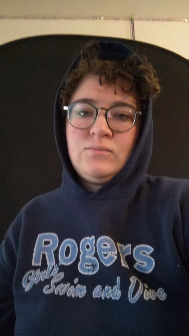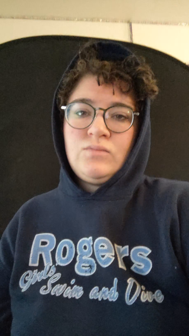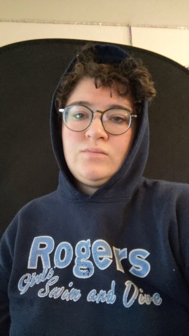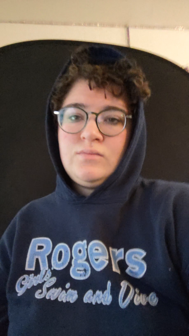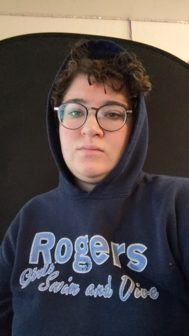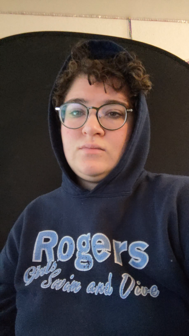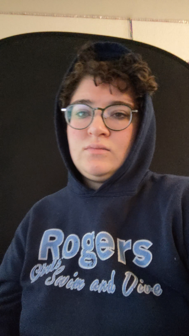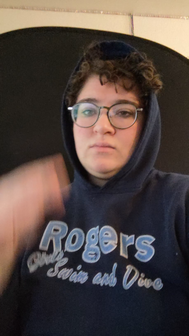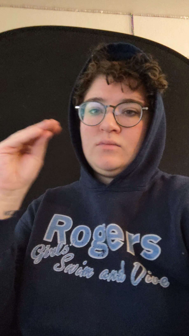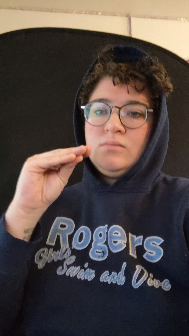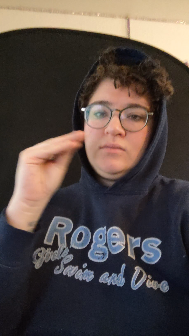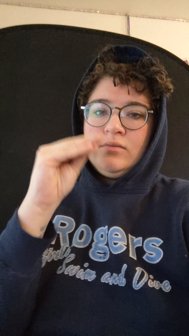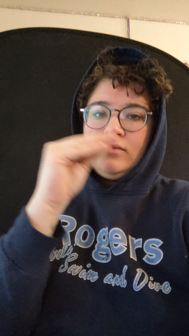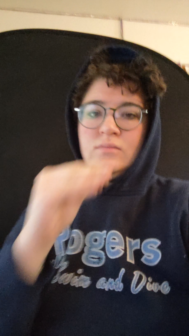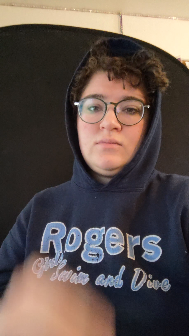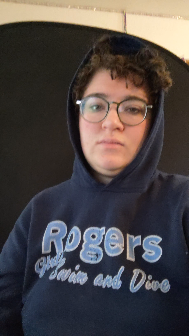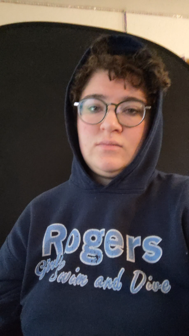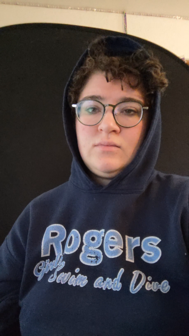dinosaur